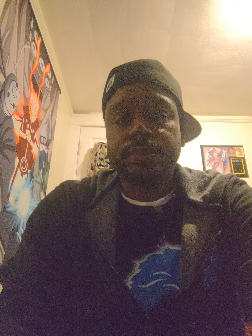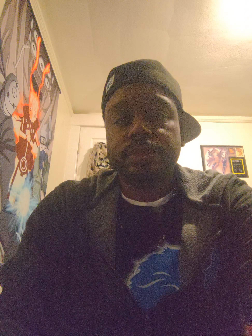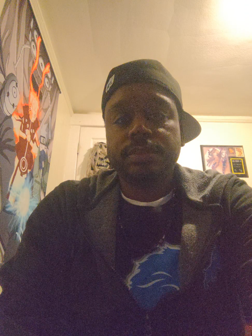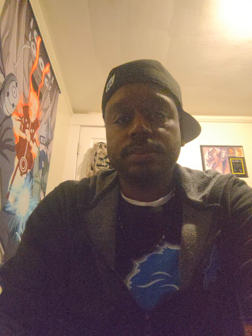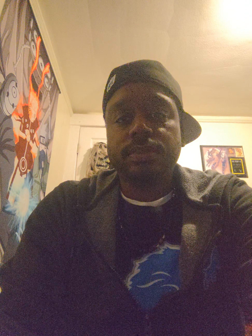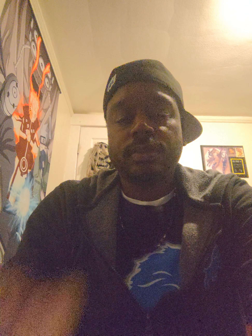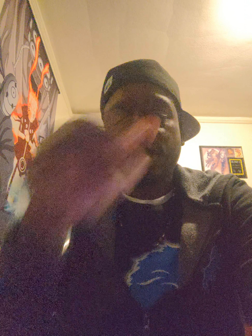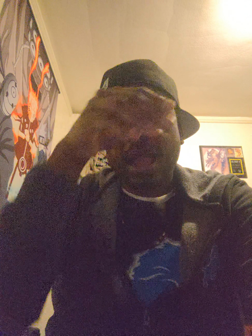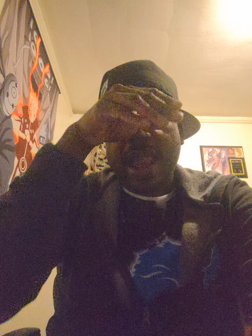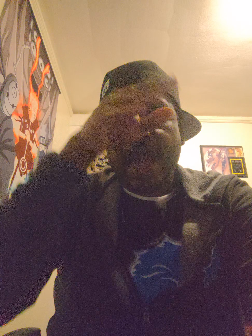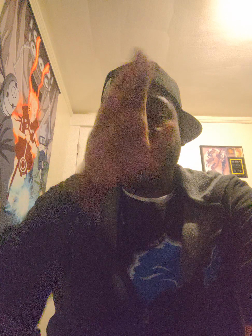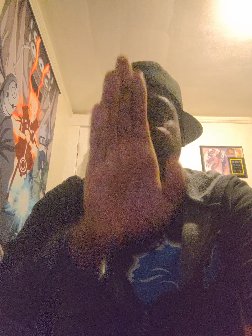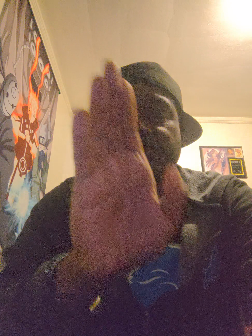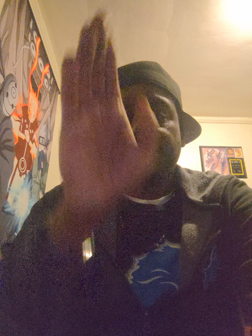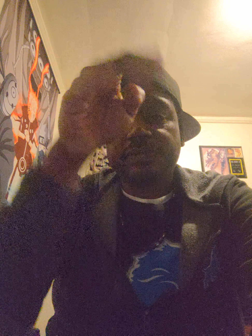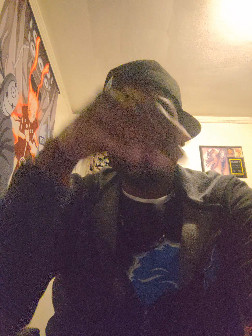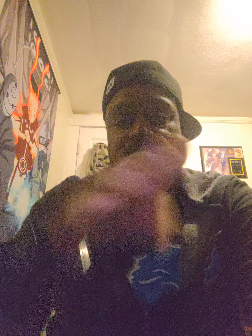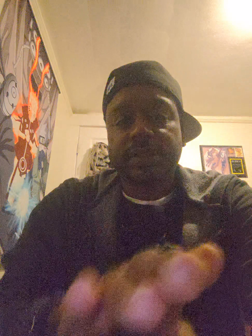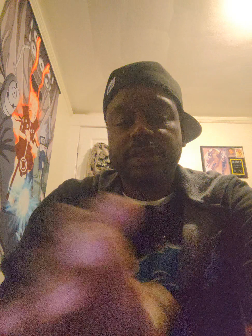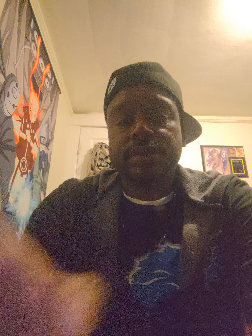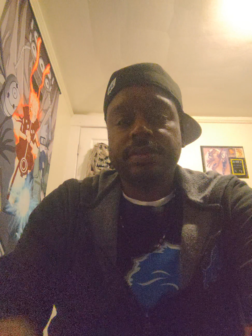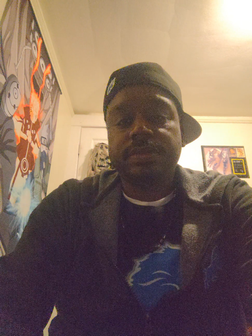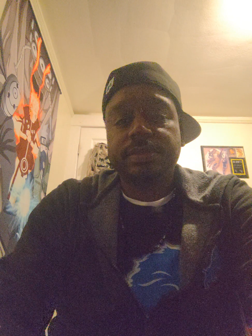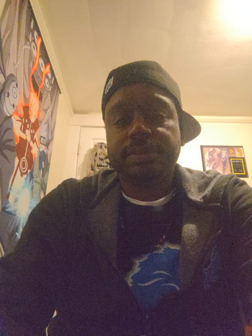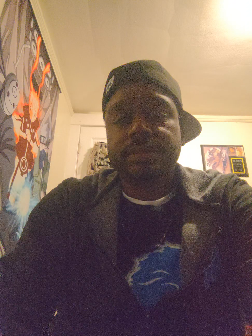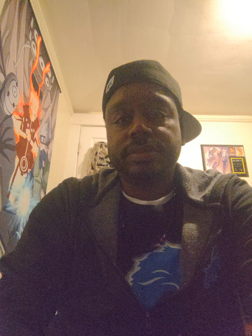elephant